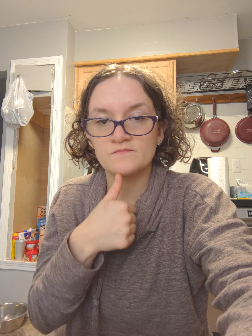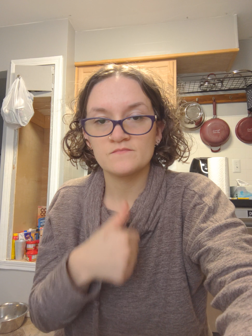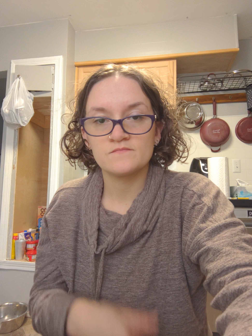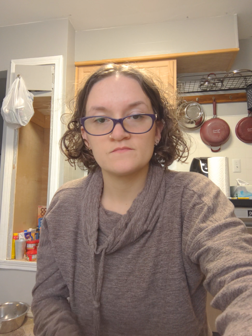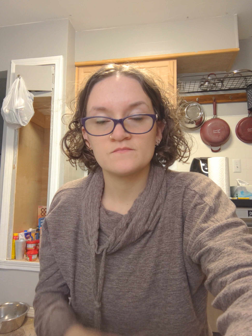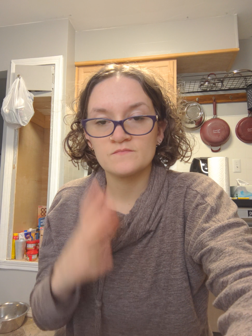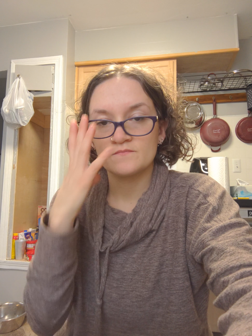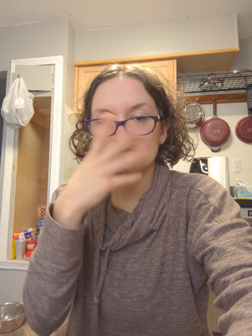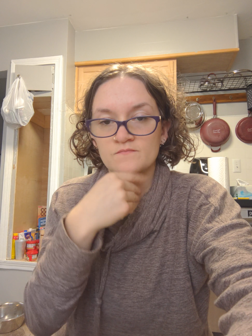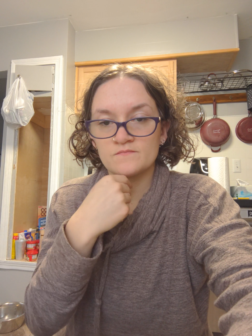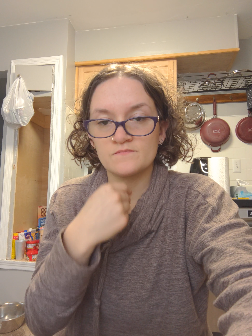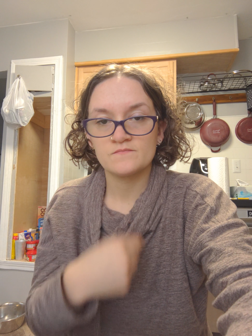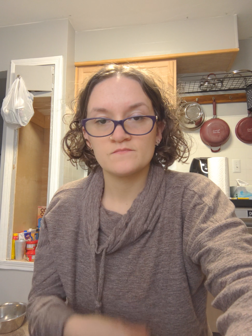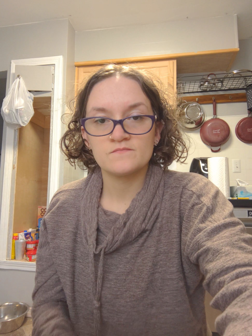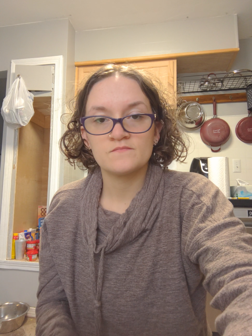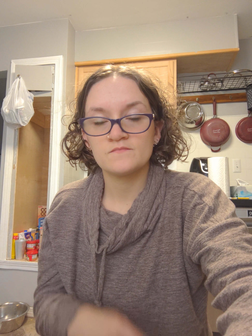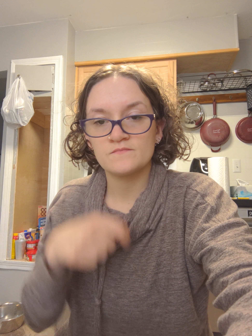pretty